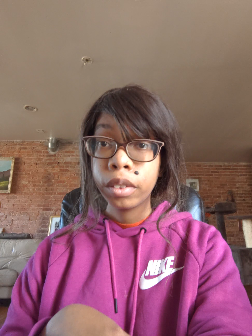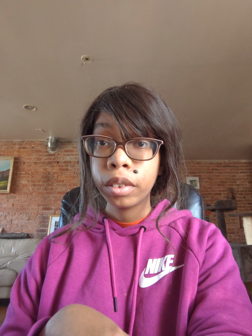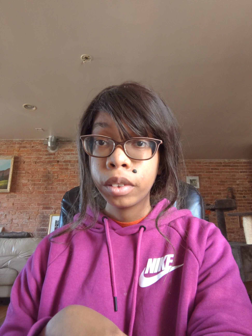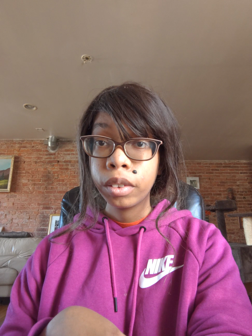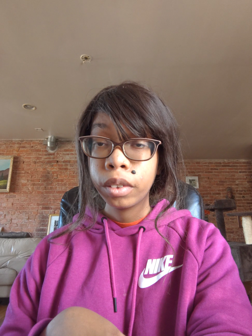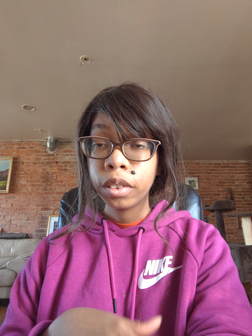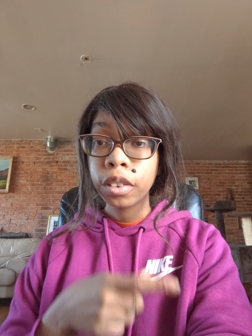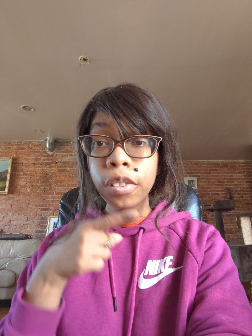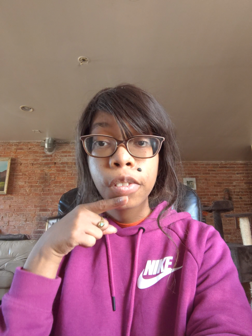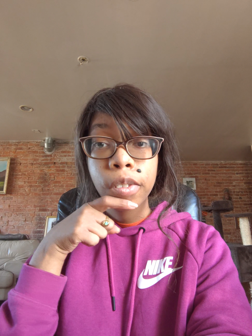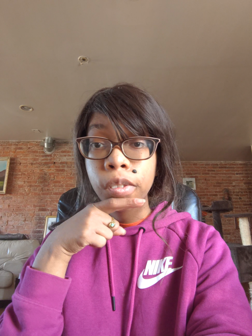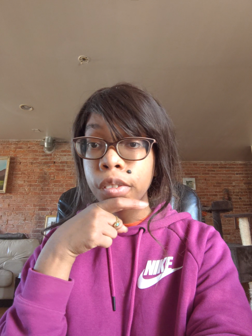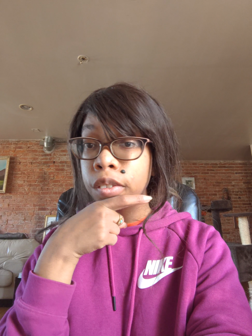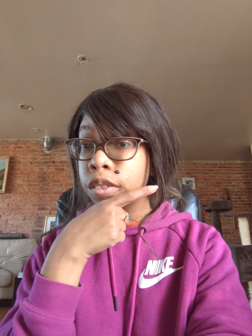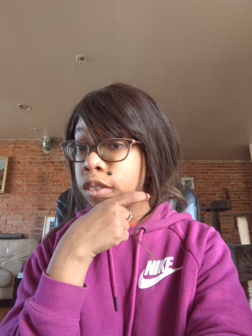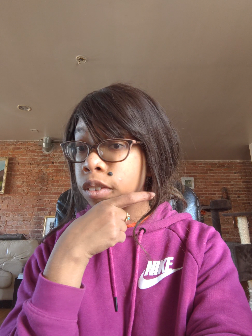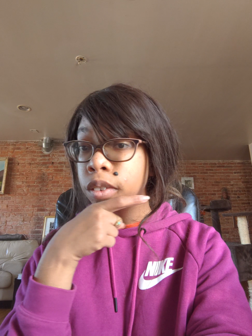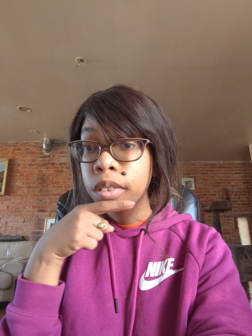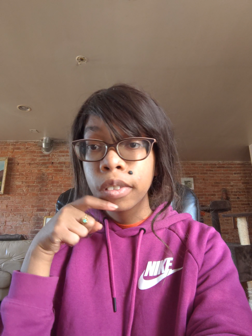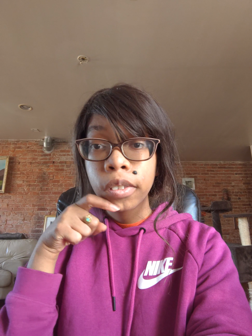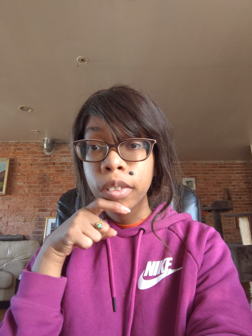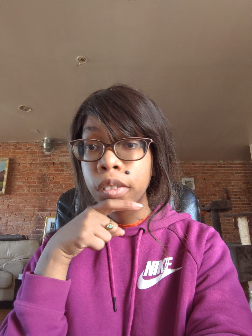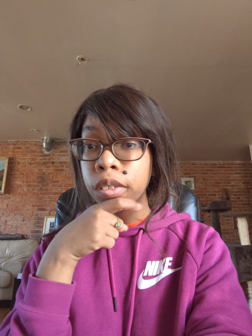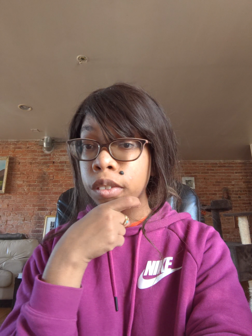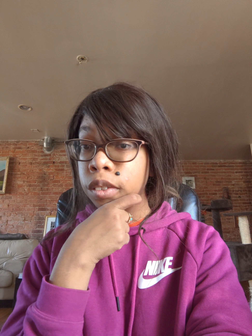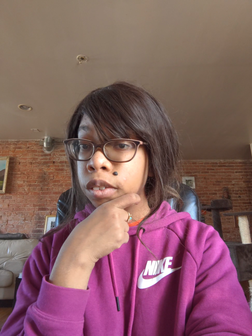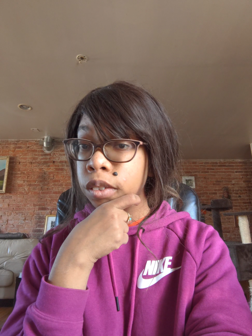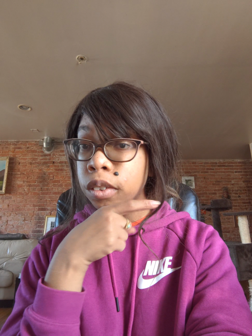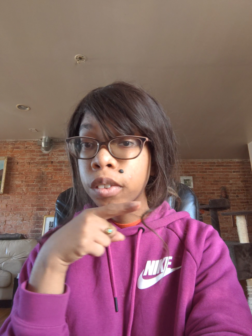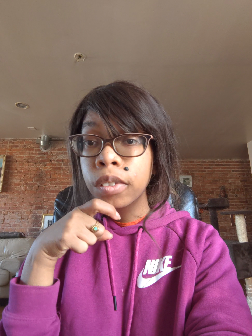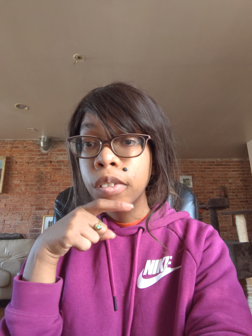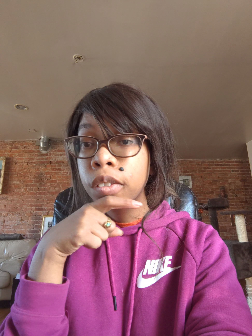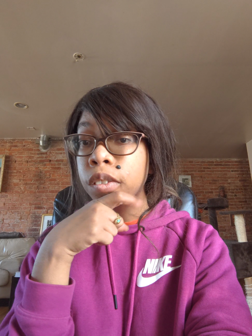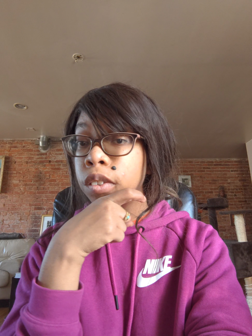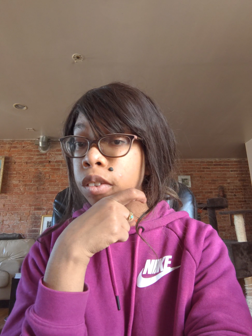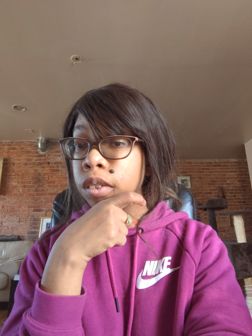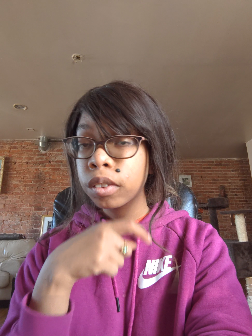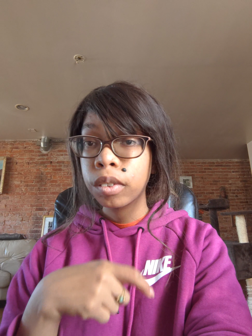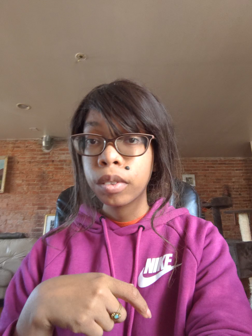cereal